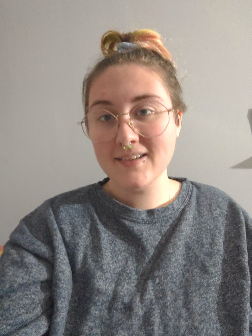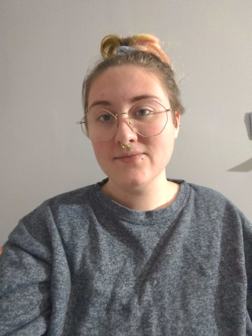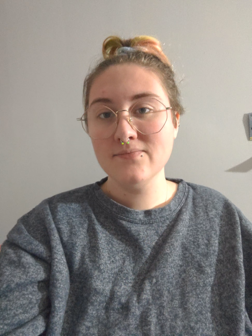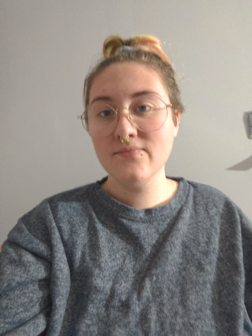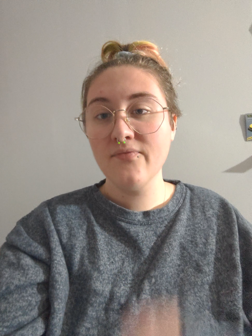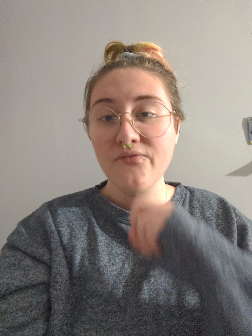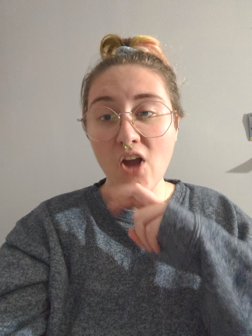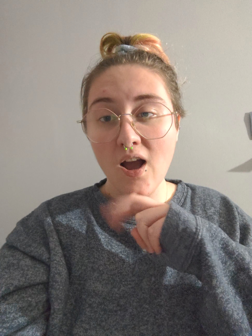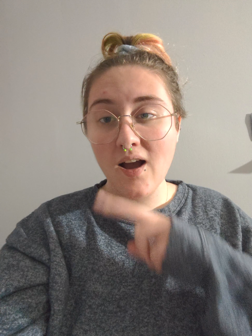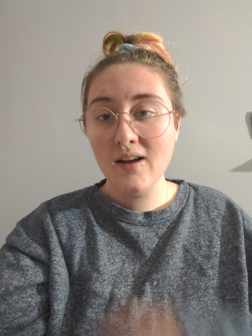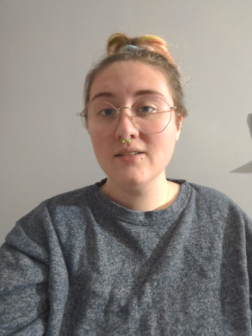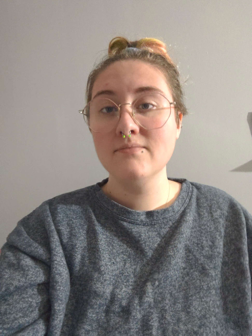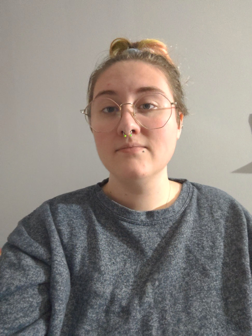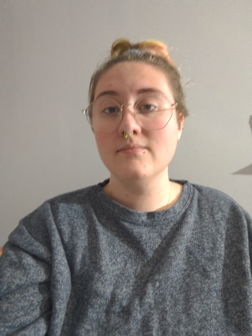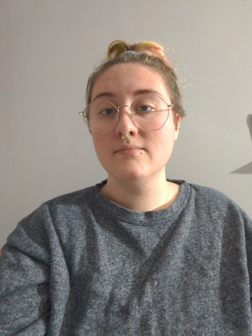frog